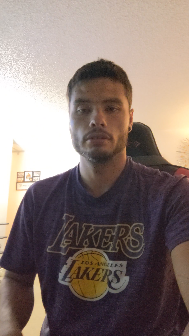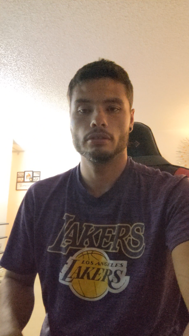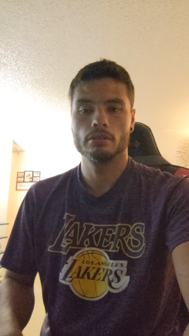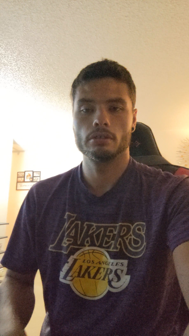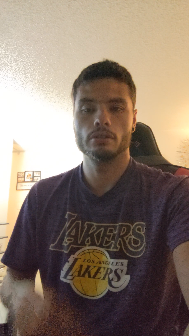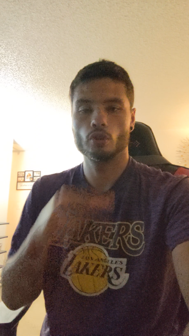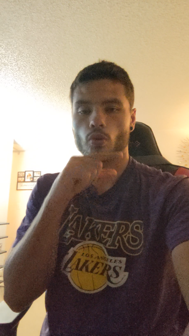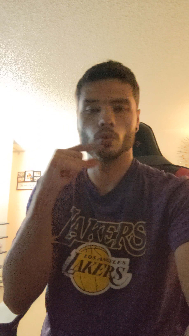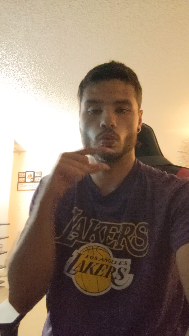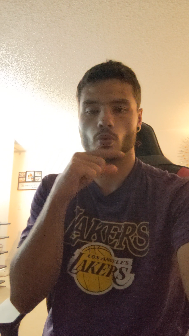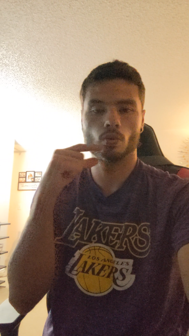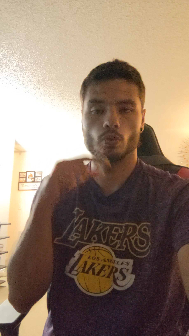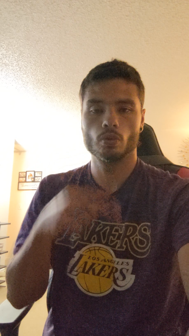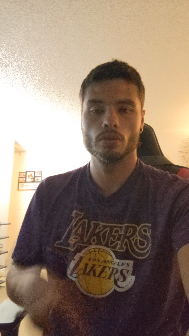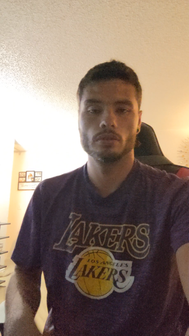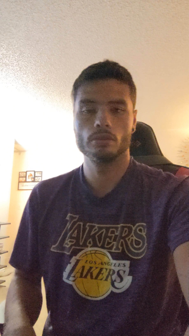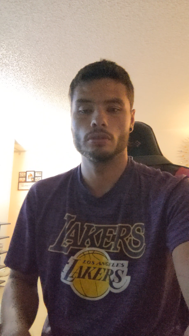glue